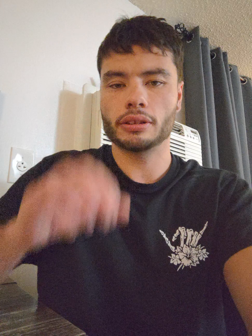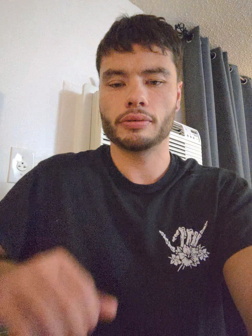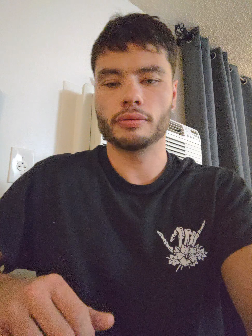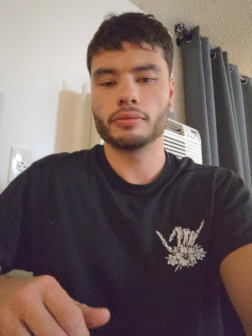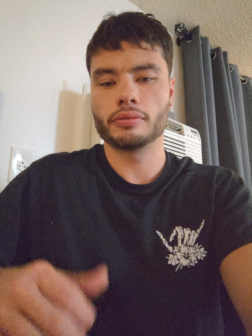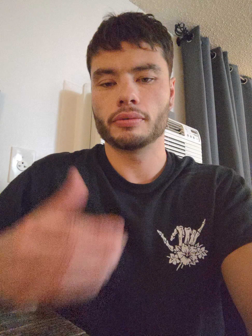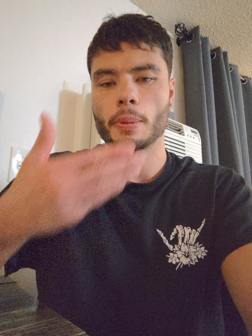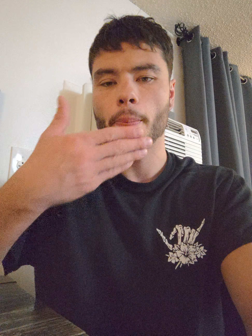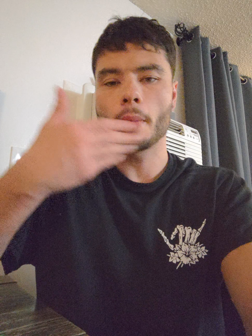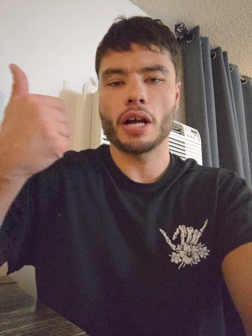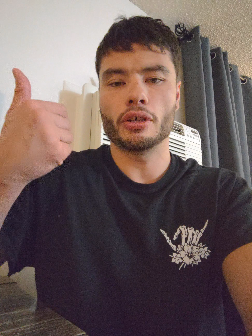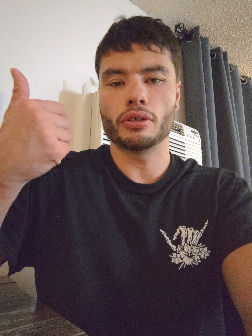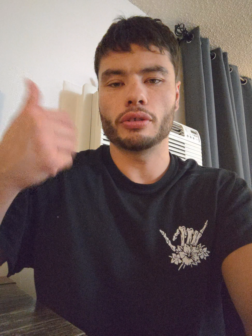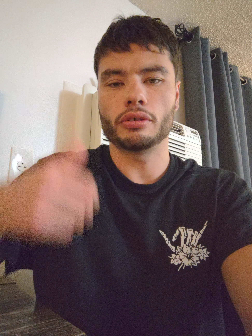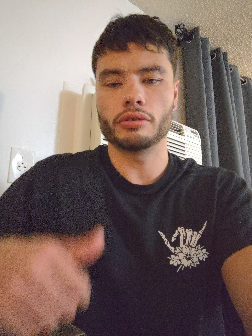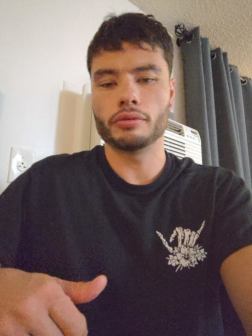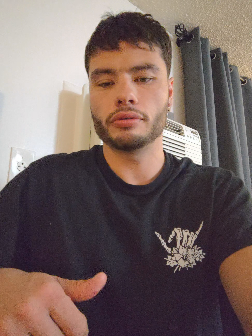better